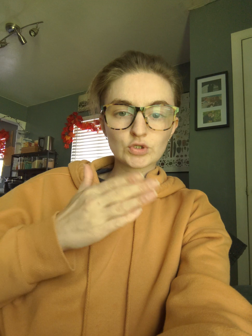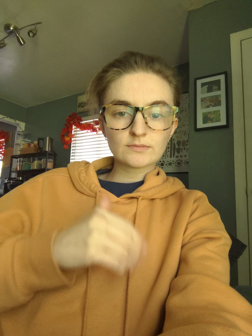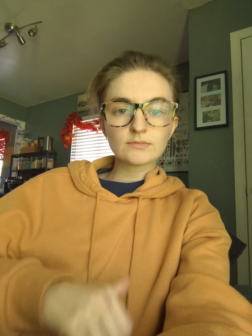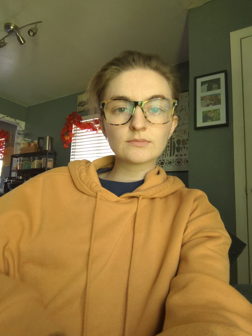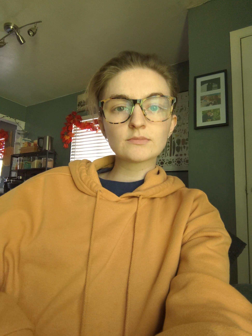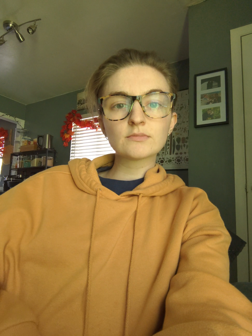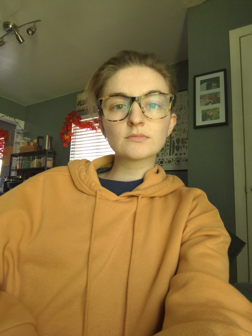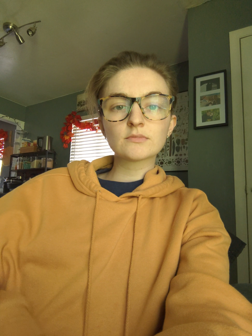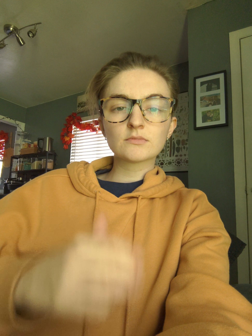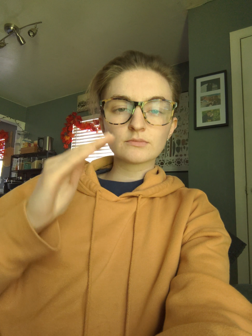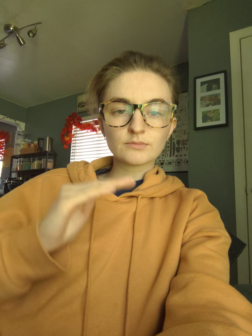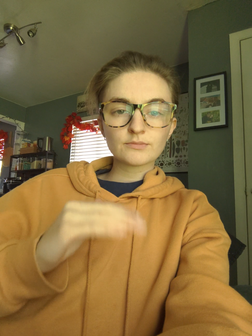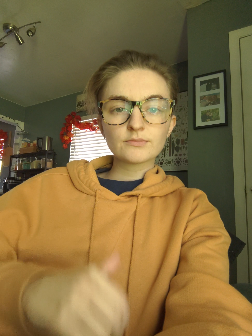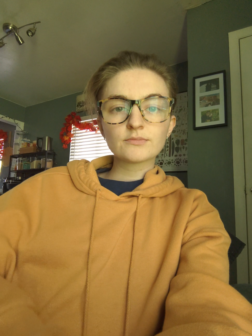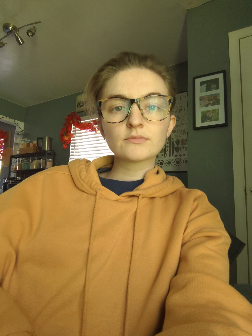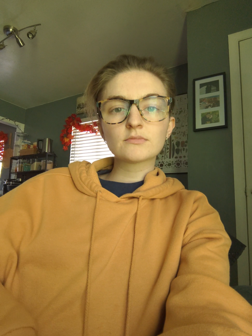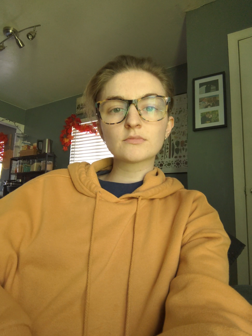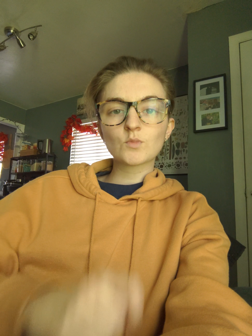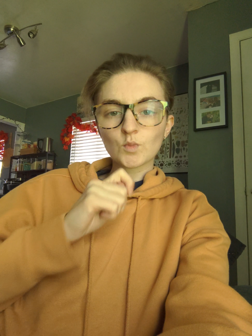little